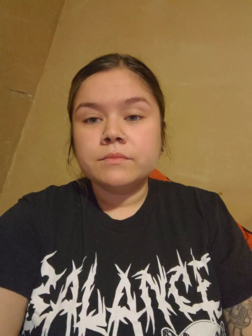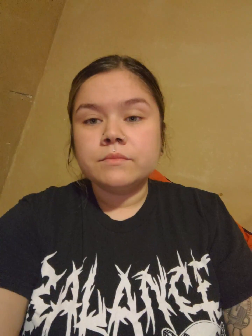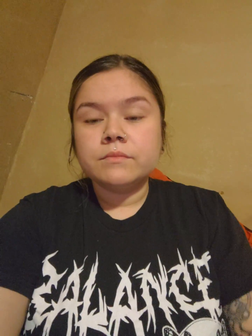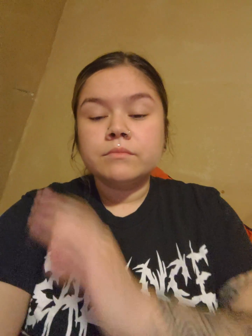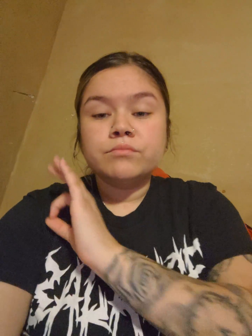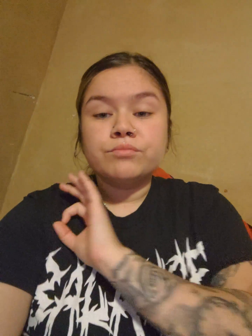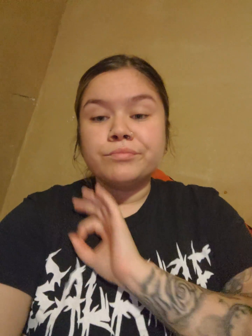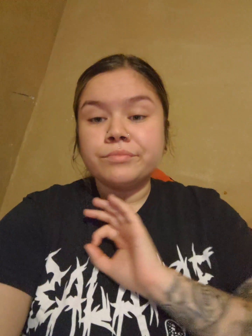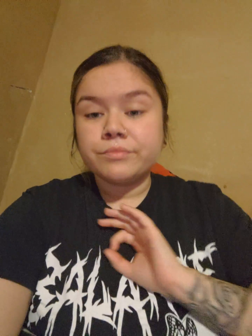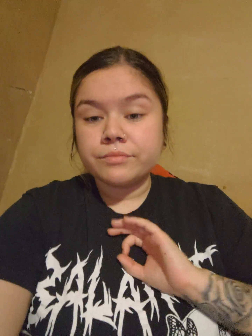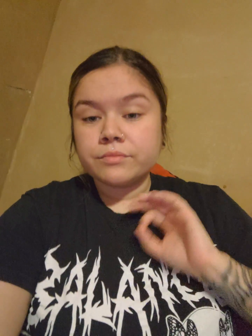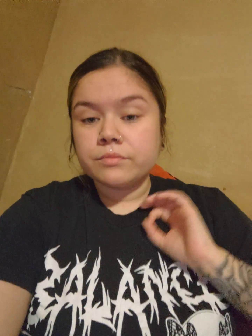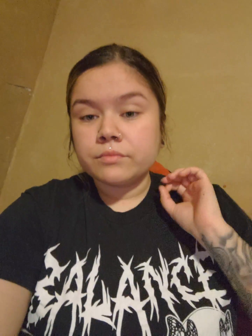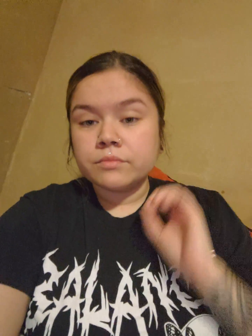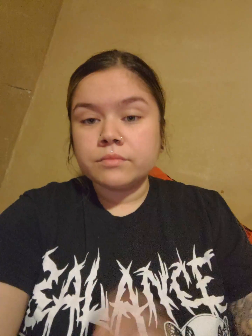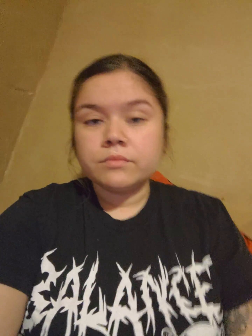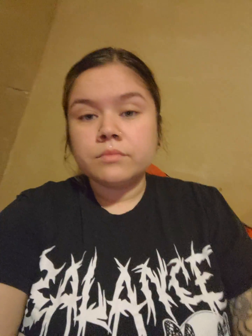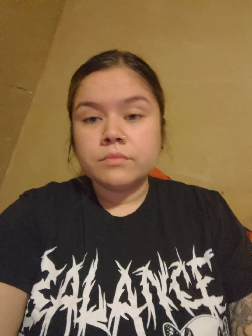beads